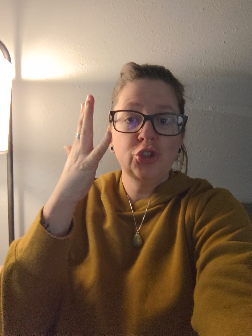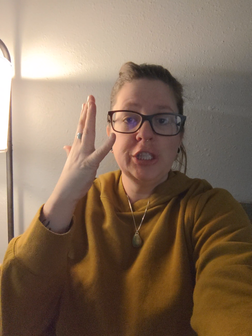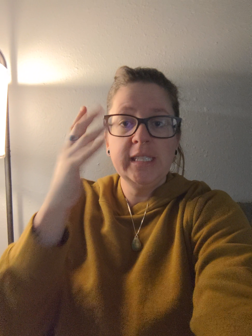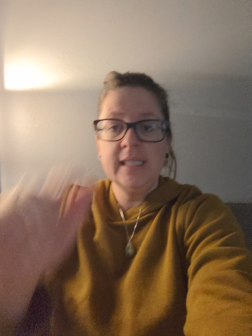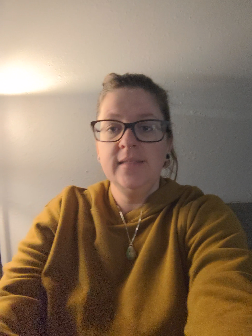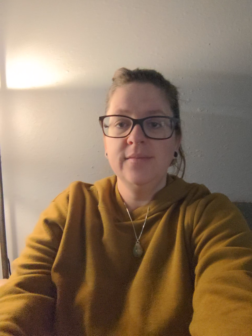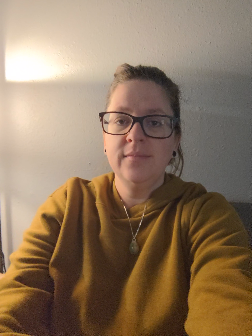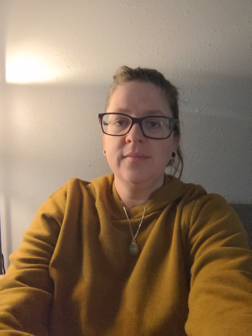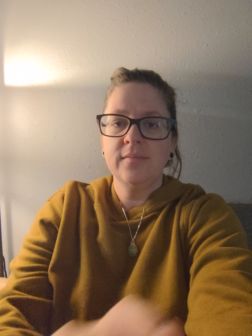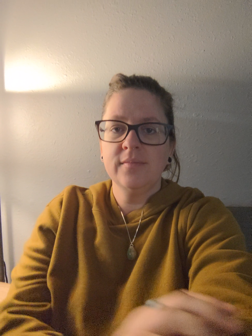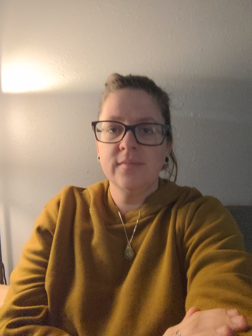tree